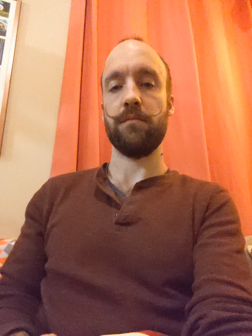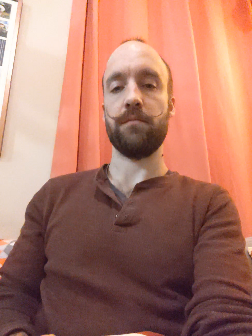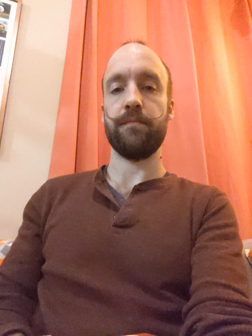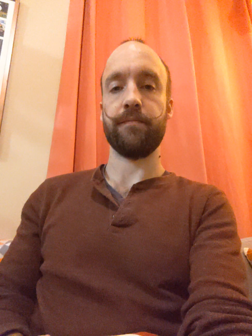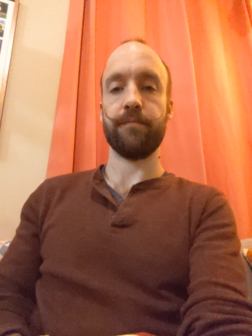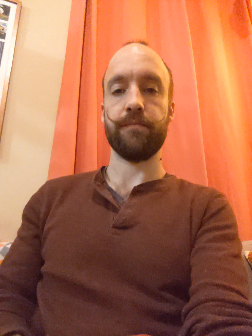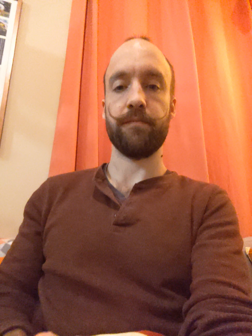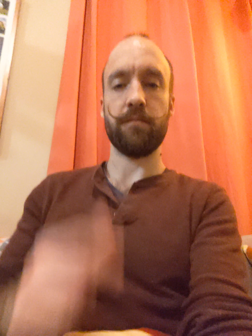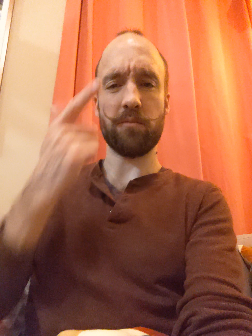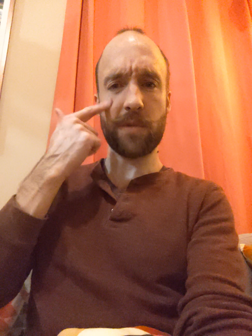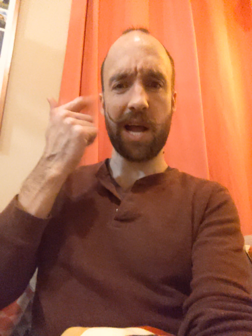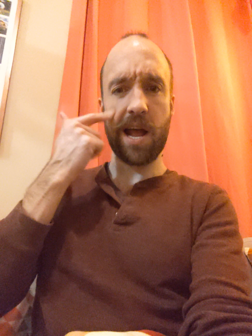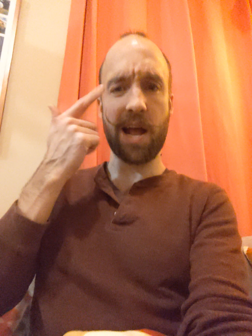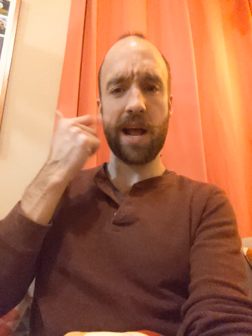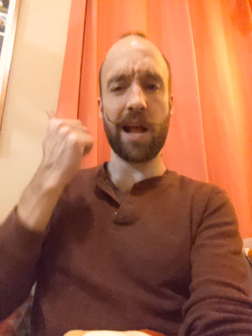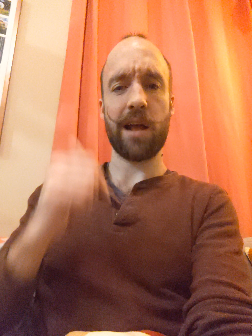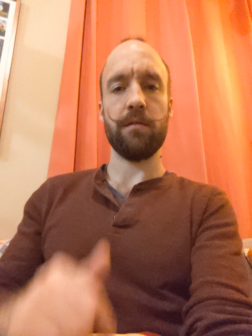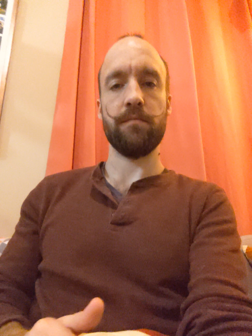cry